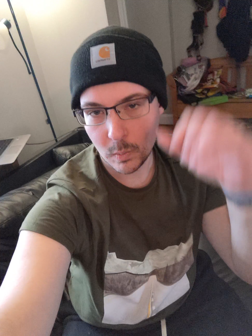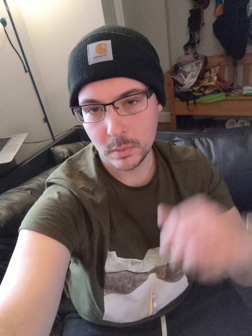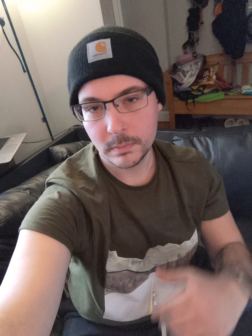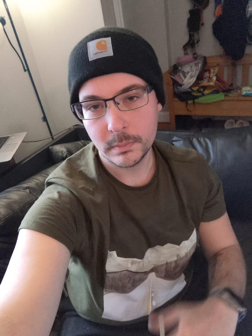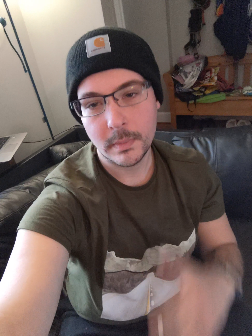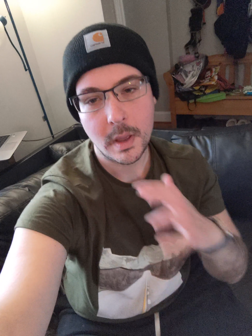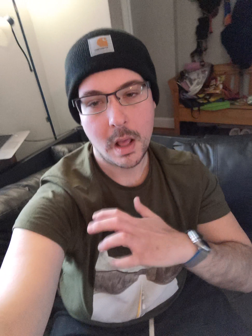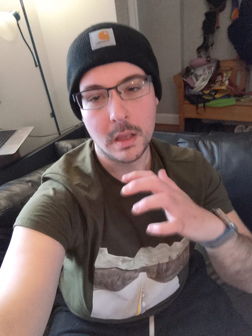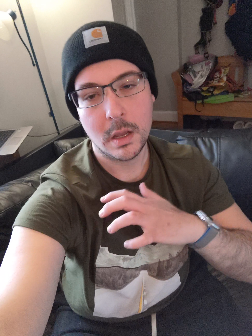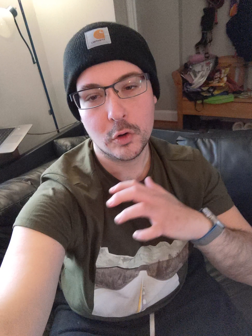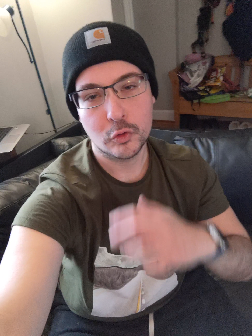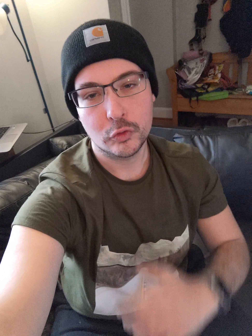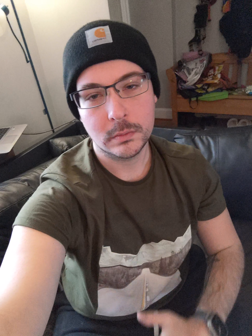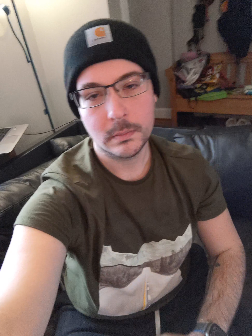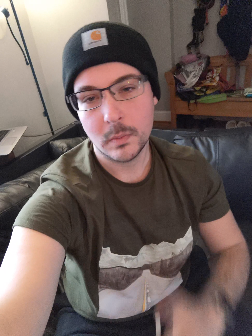alligator